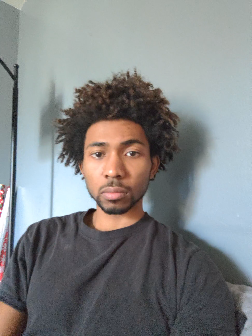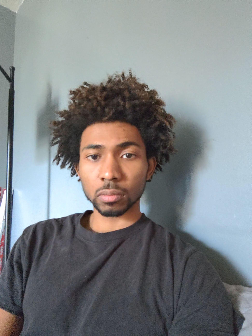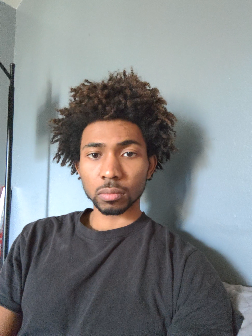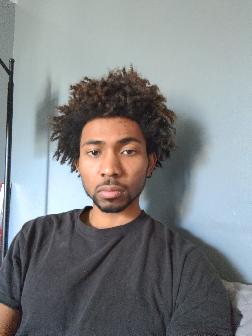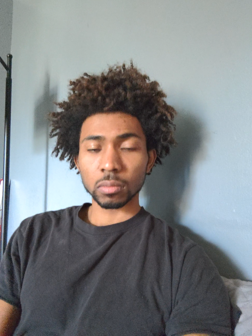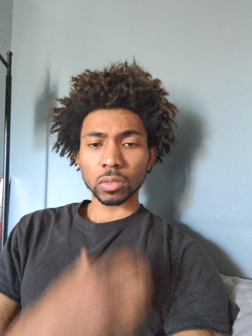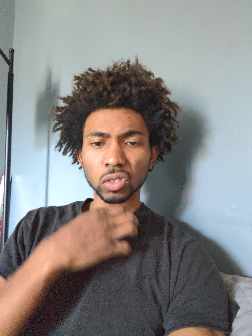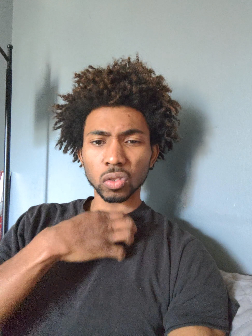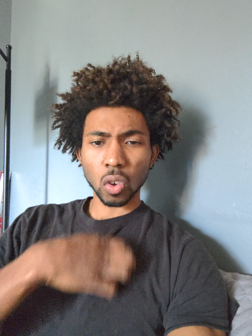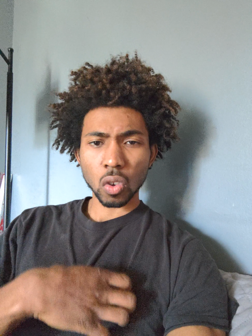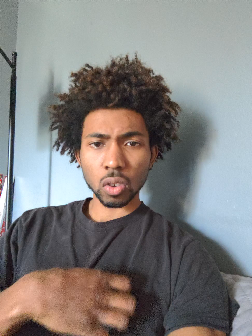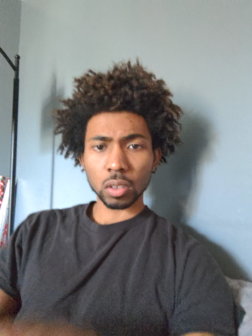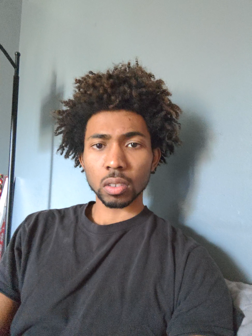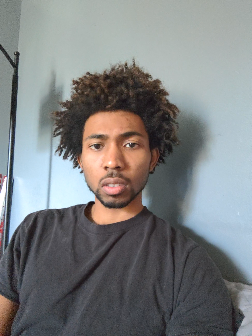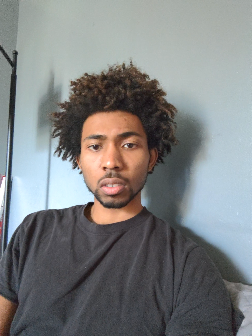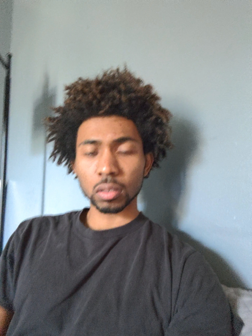hungry